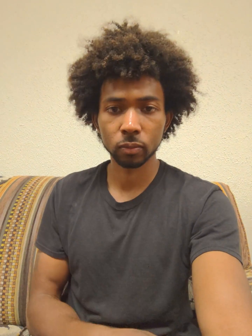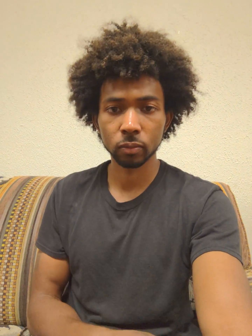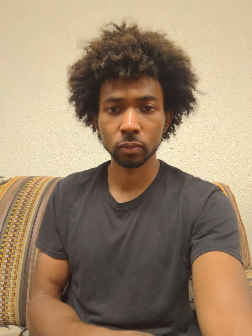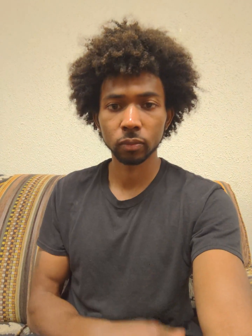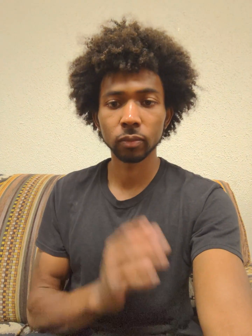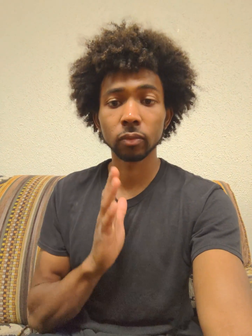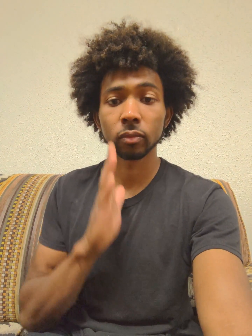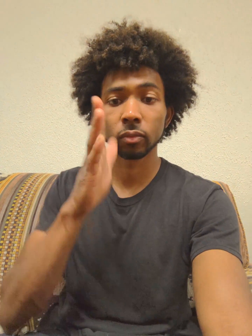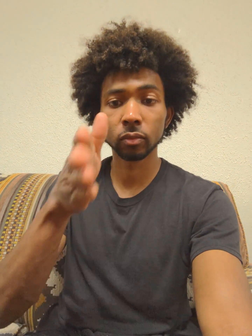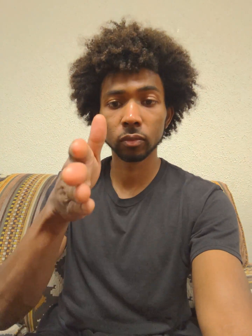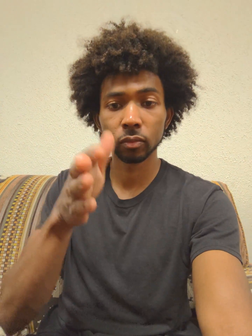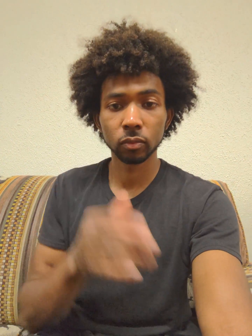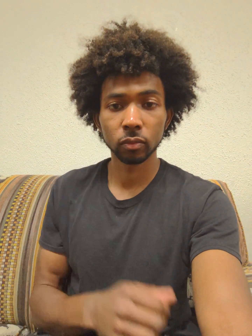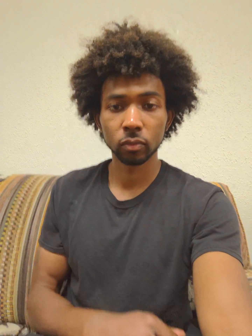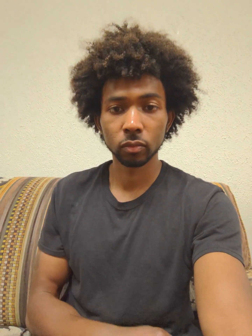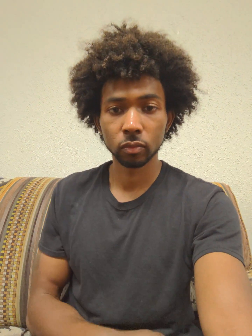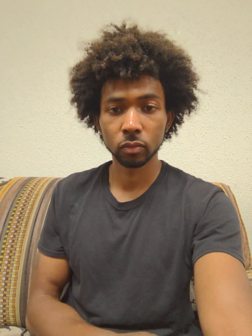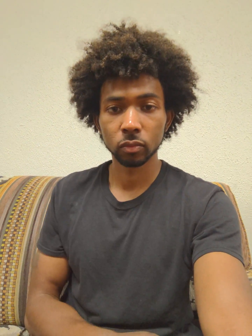over